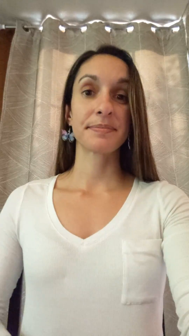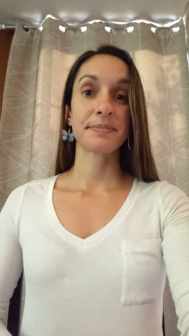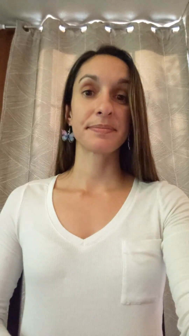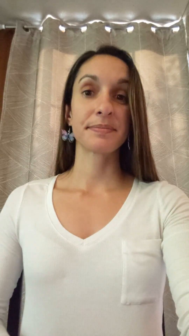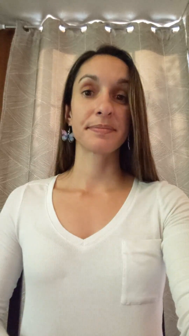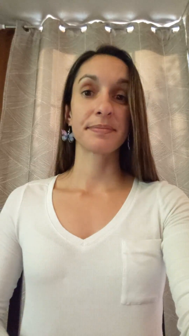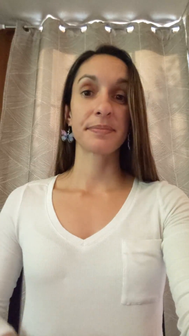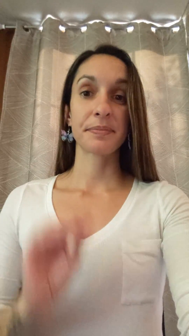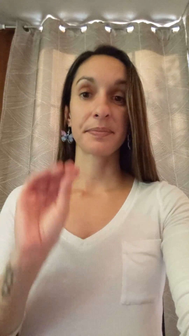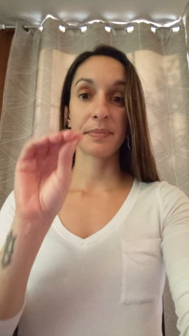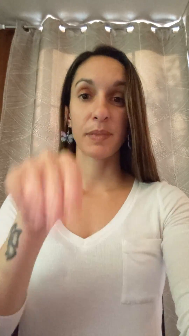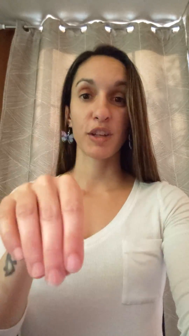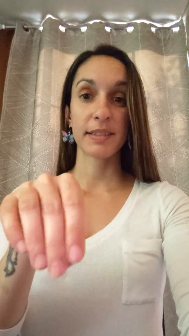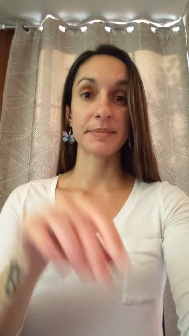put